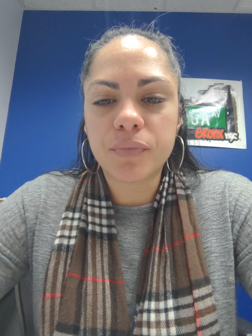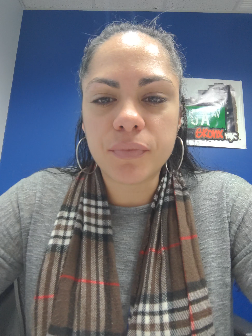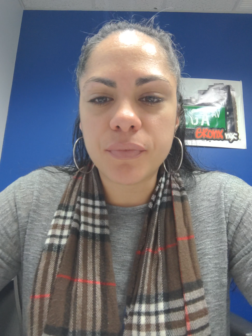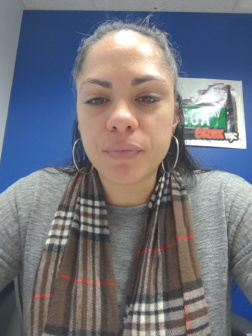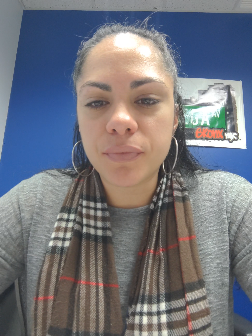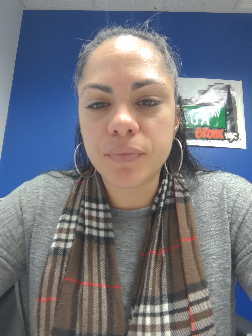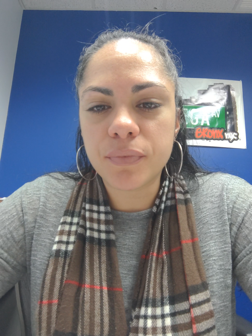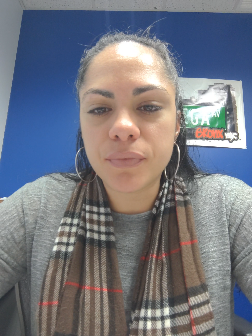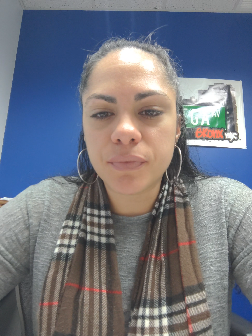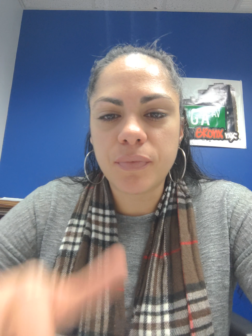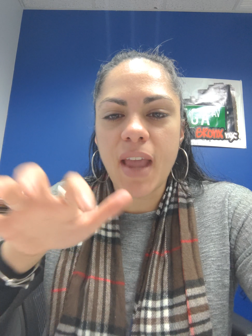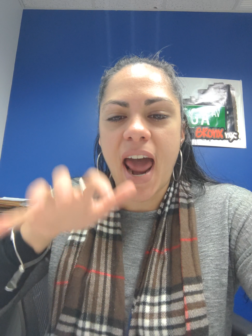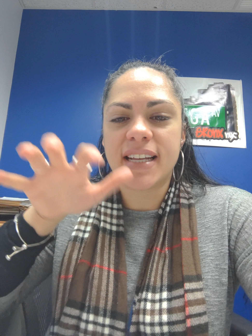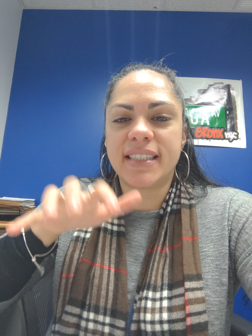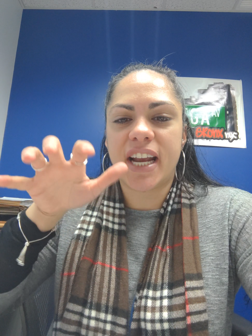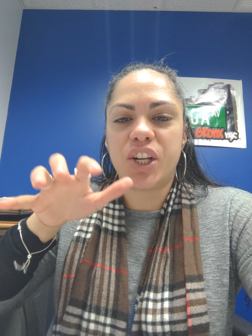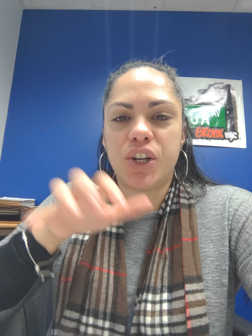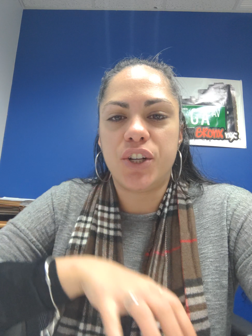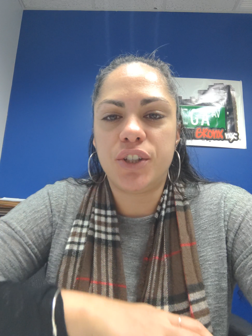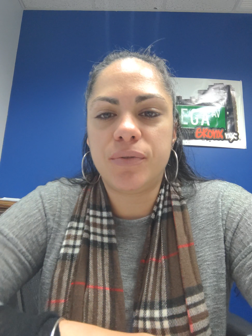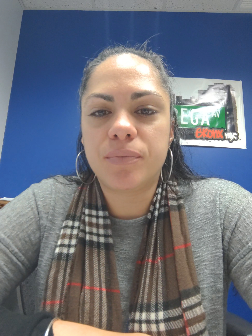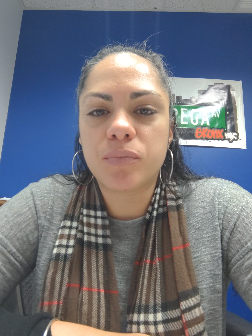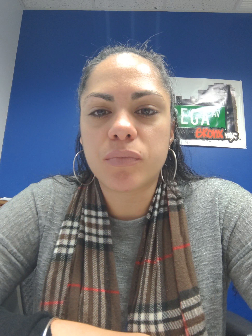alligator